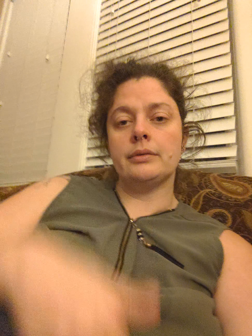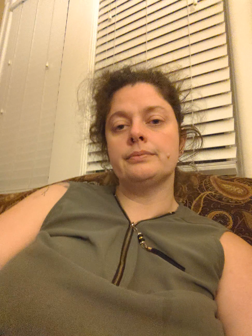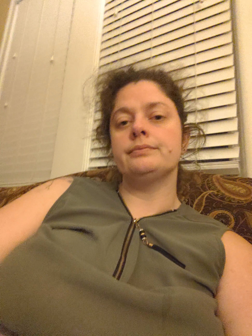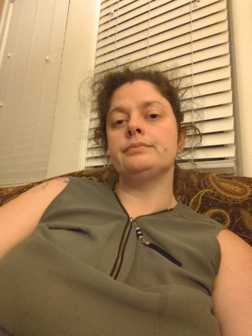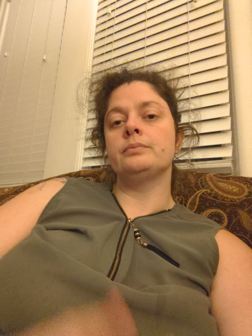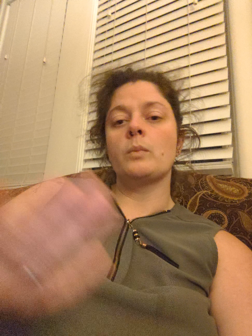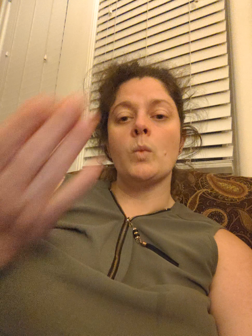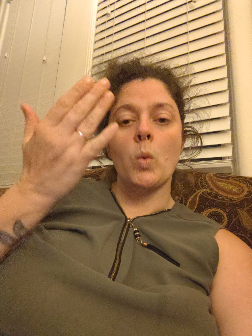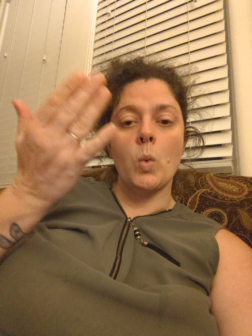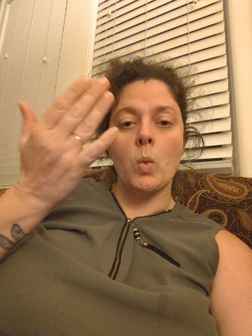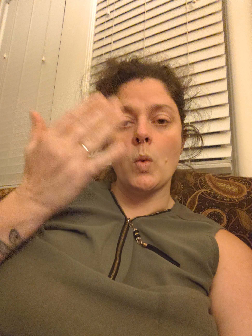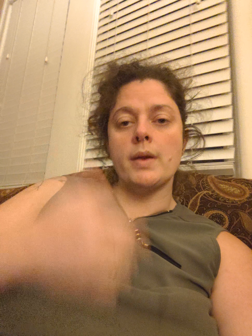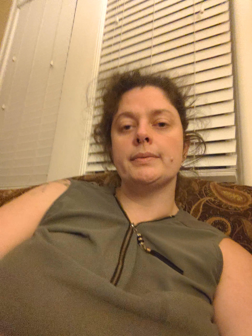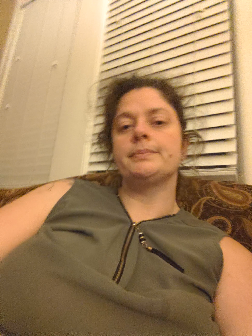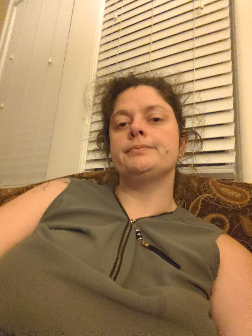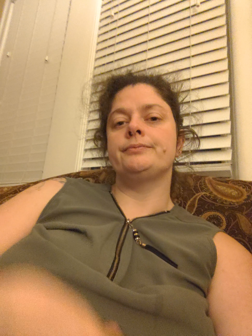morning